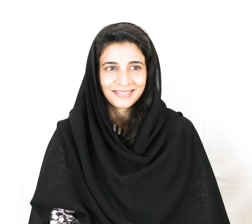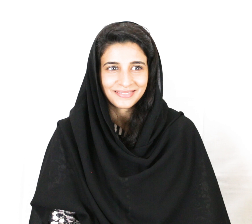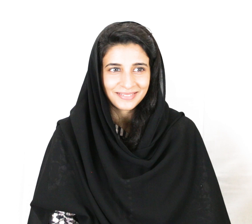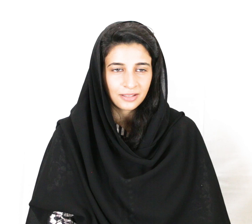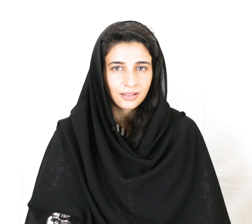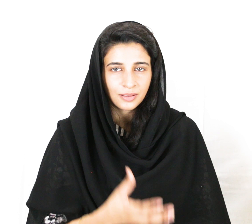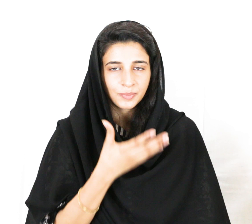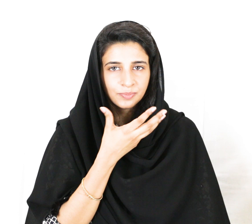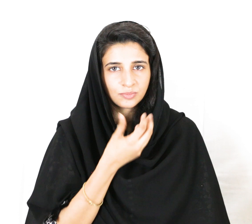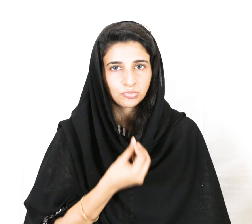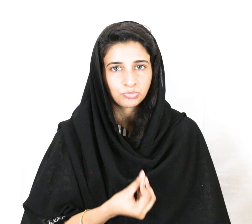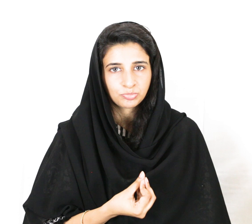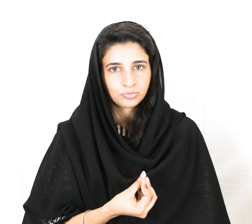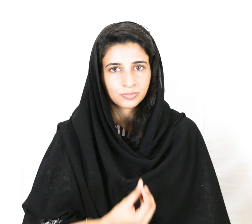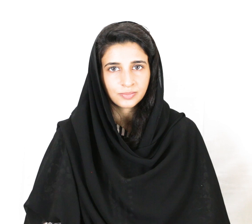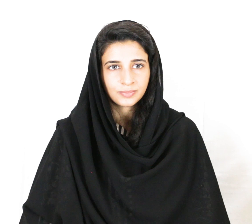sad